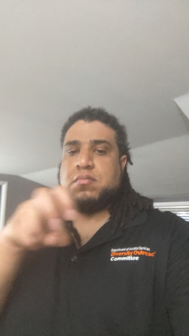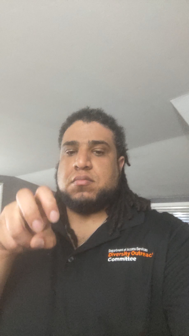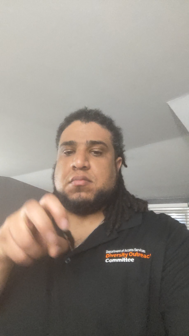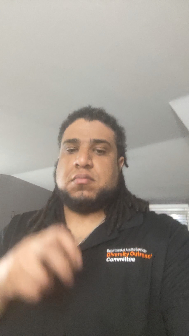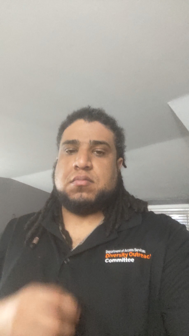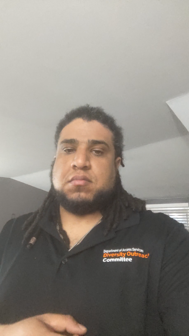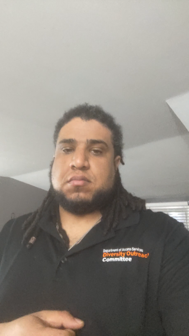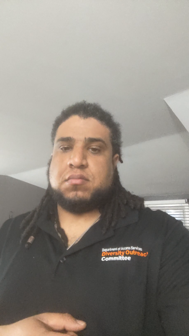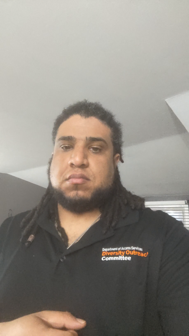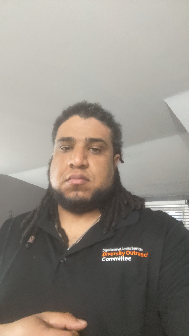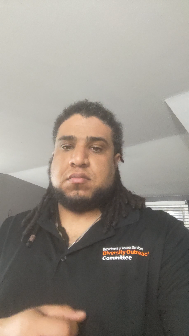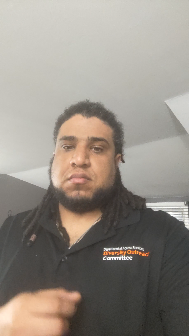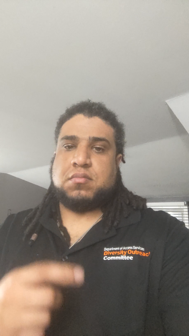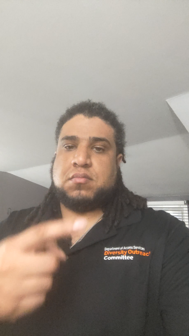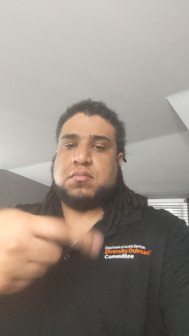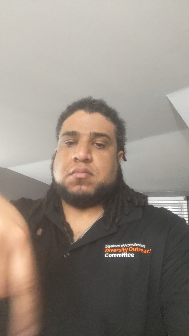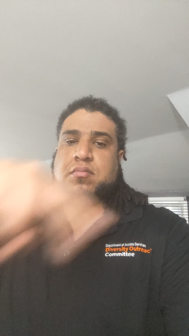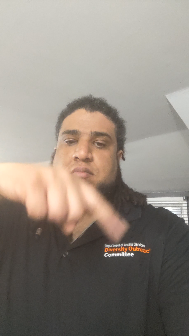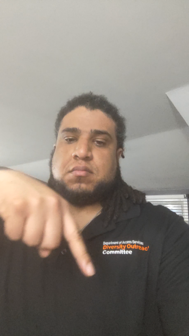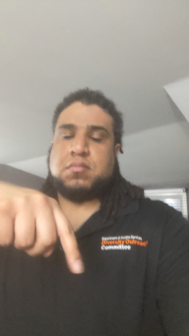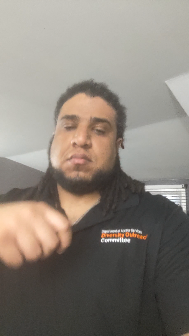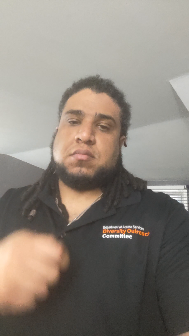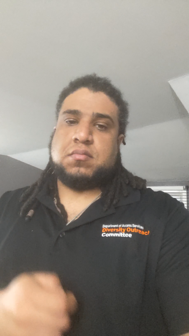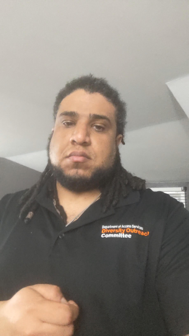around